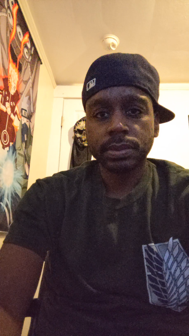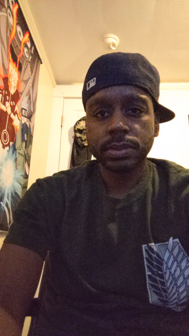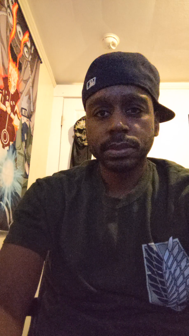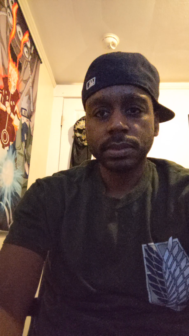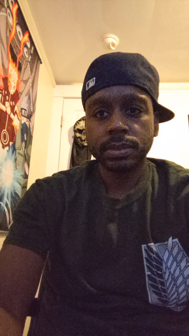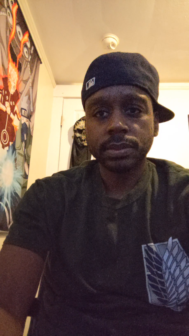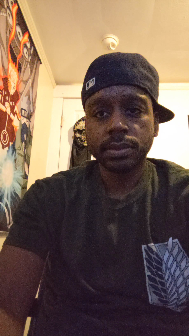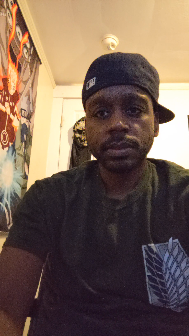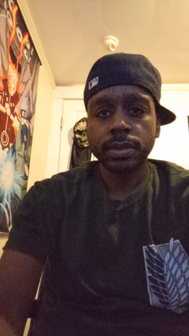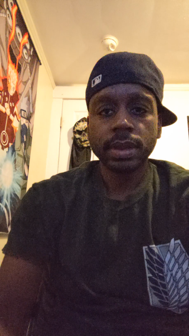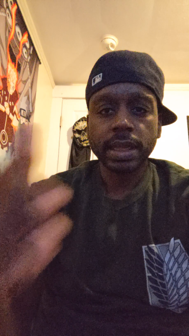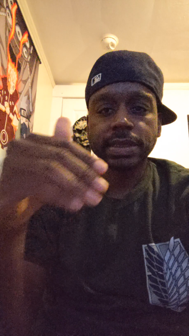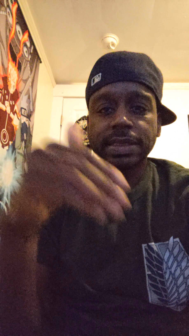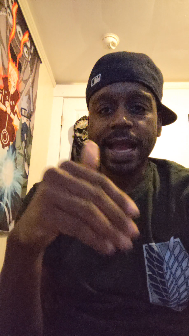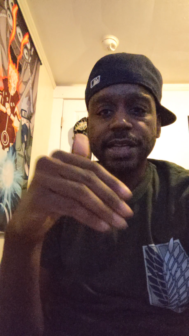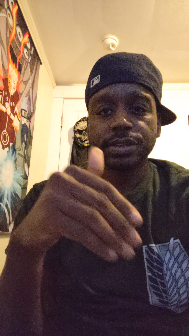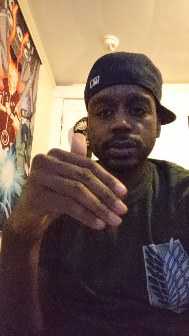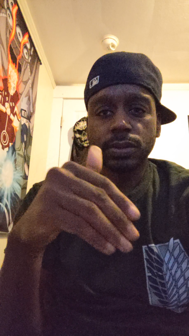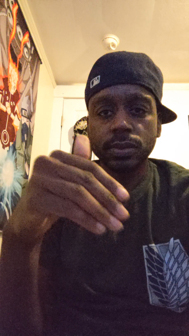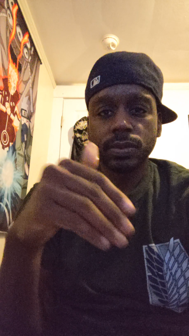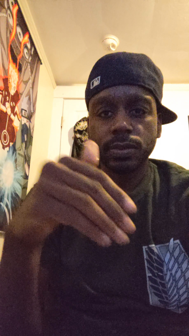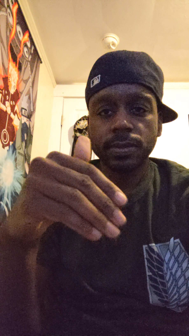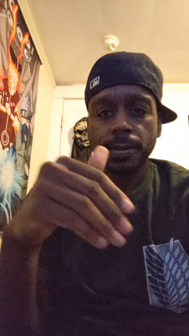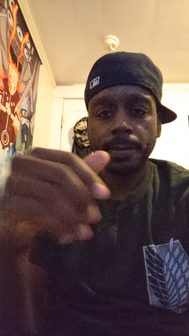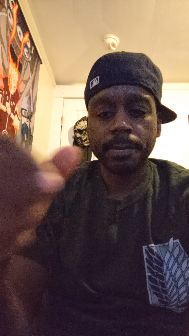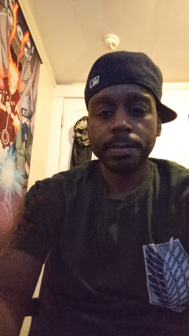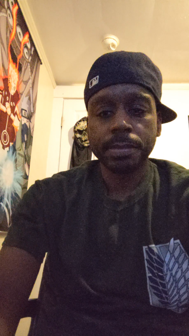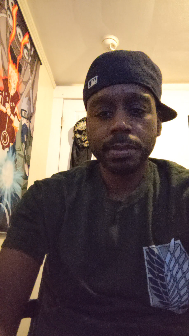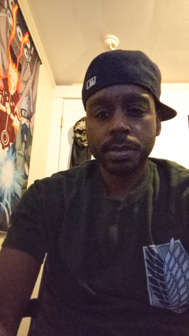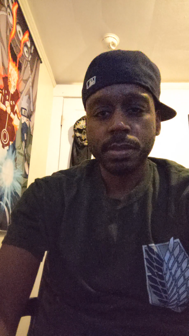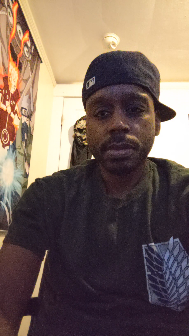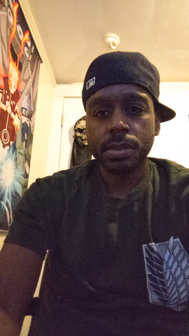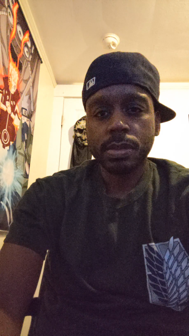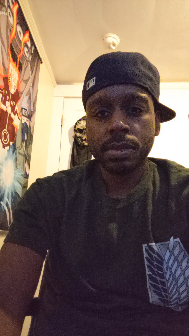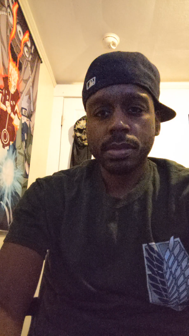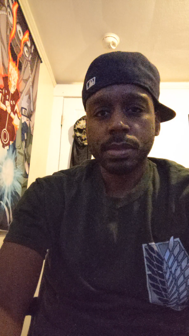doctor